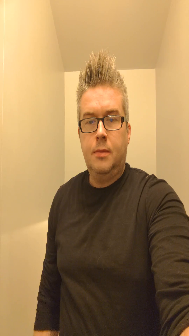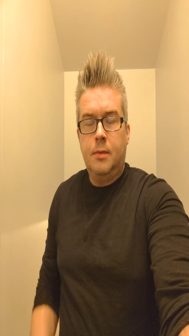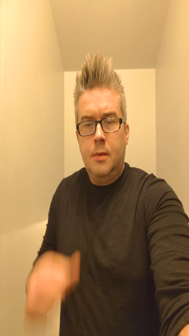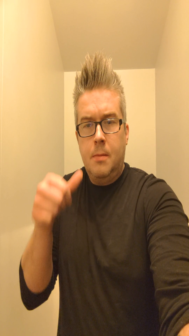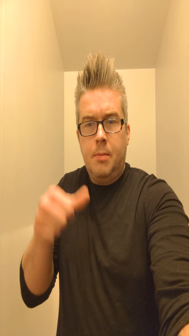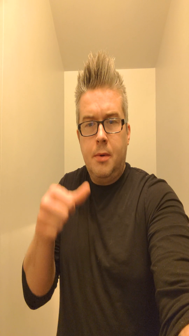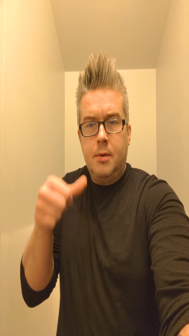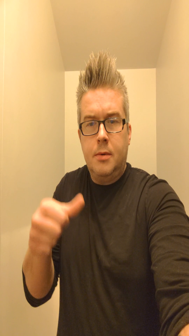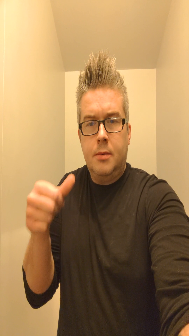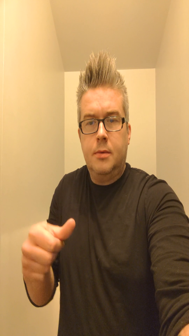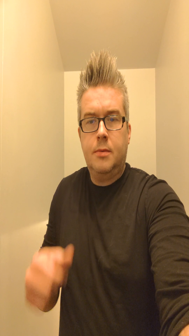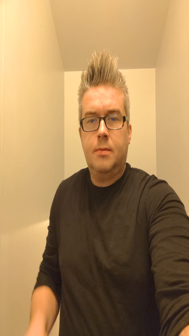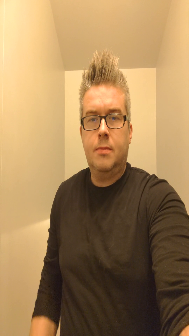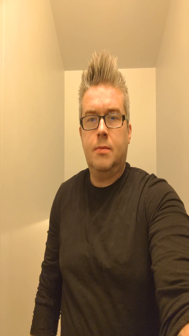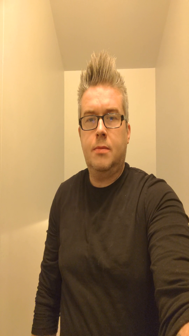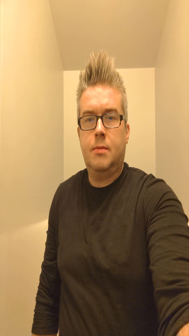puzzle